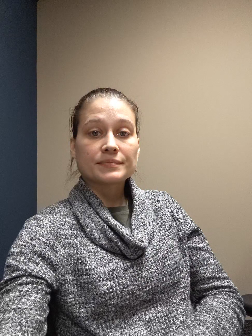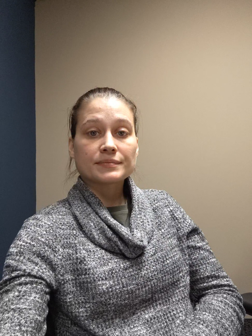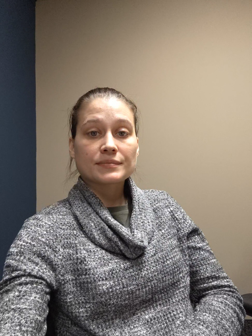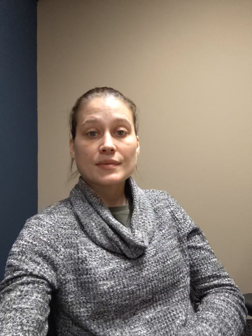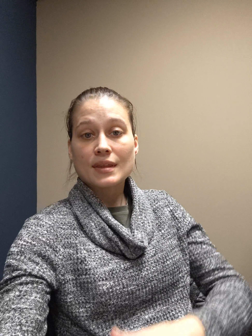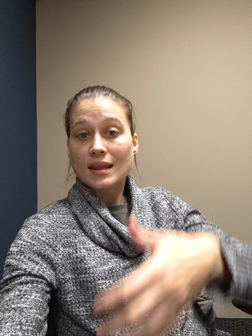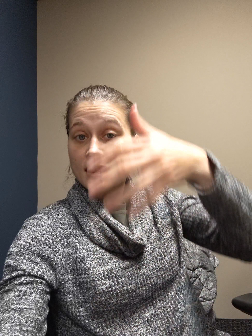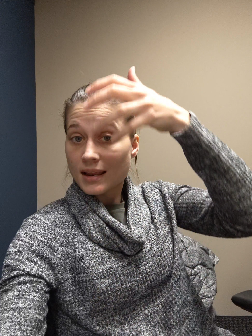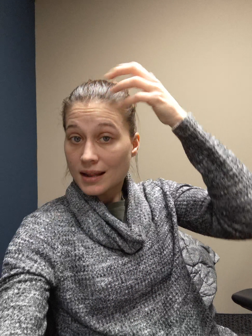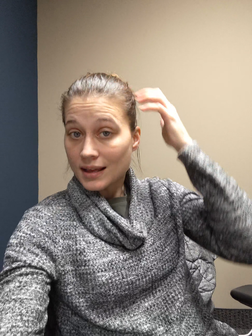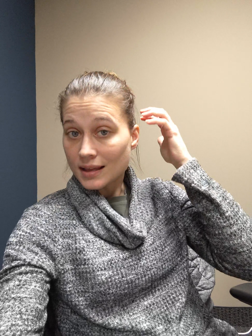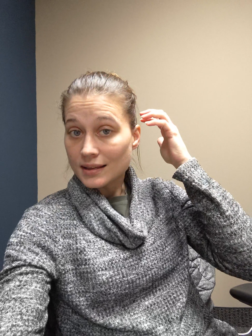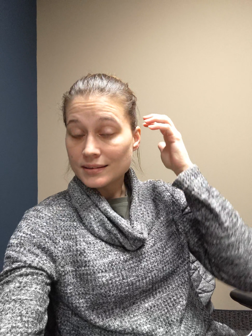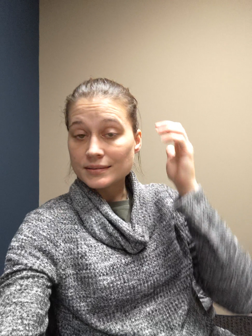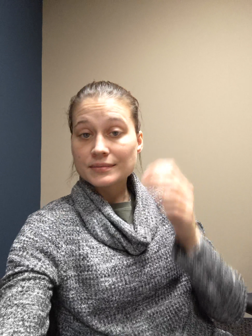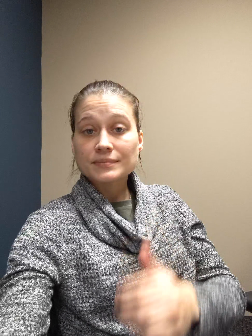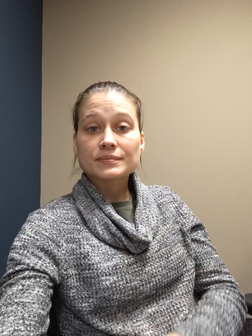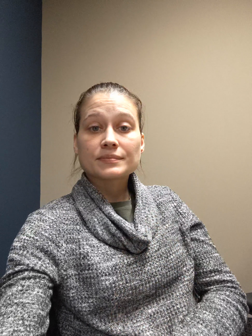lion